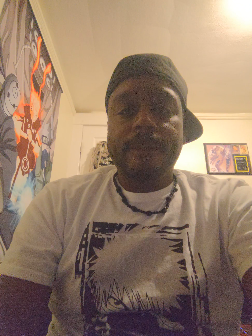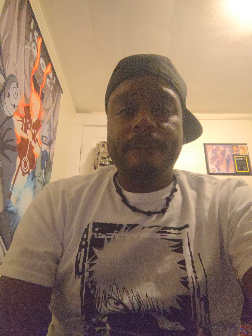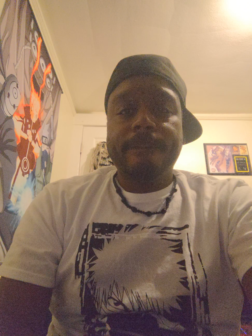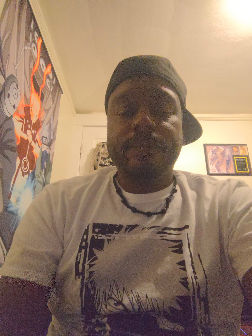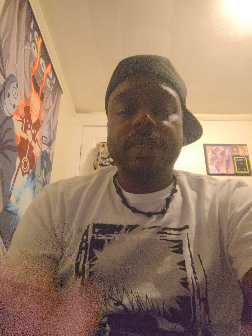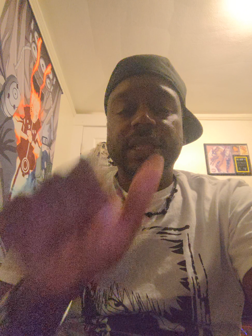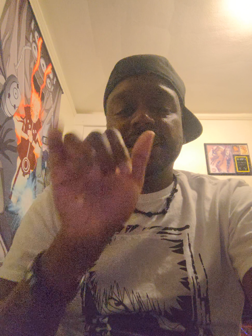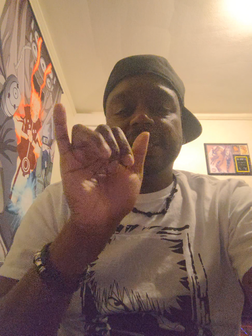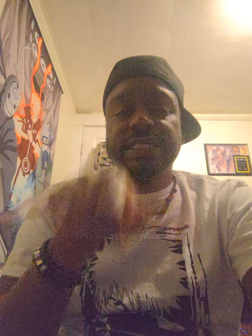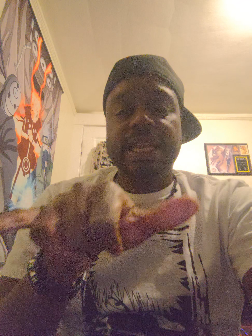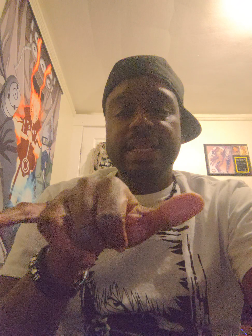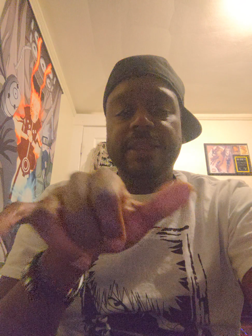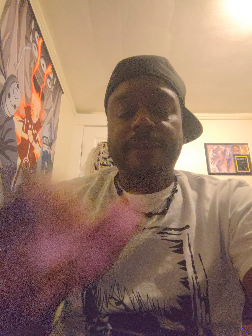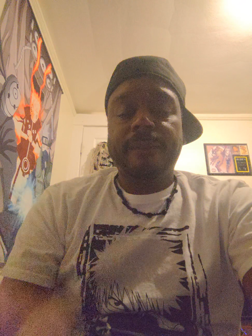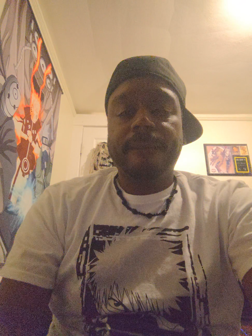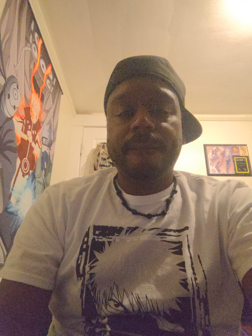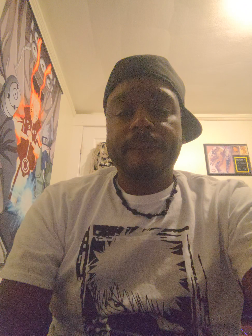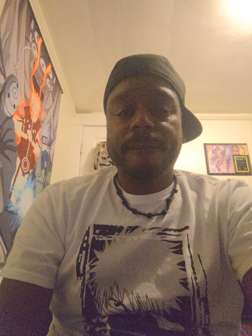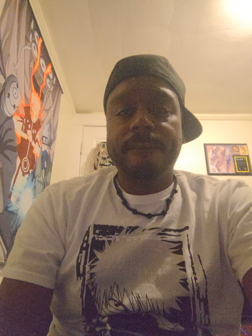stay